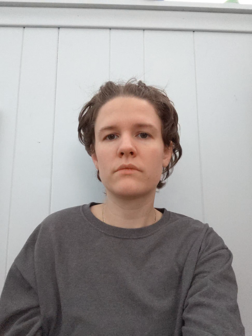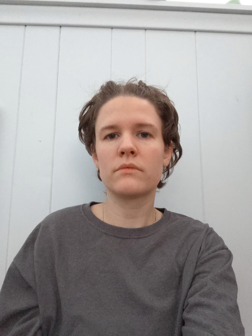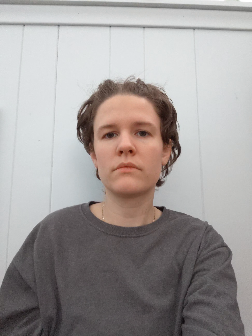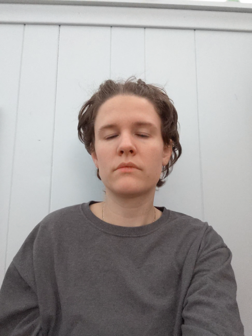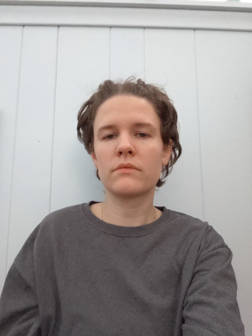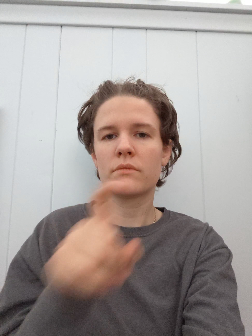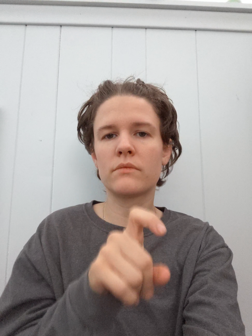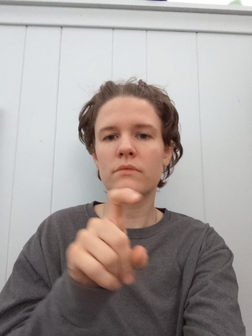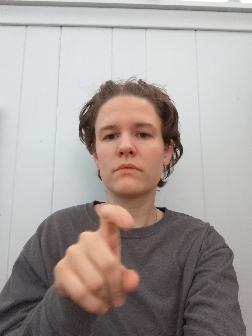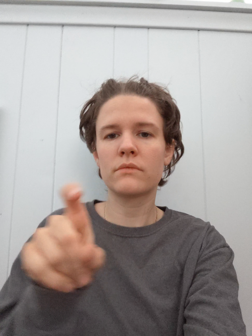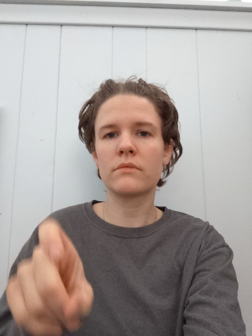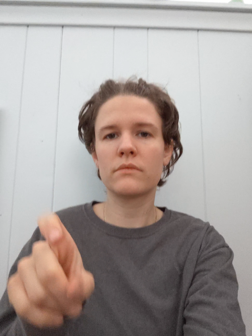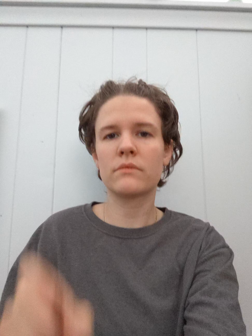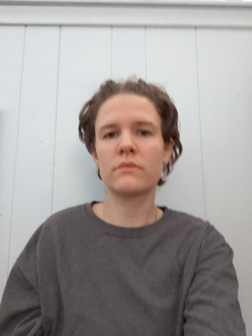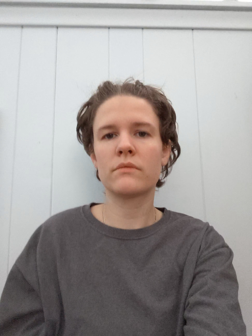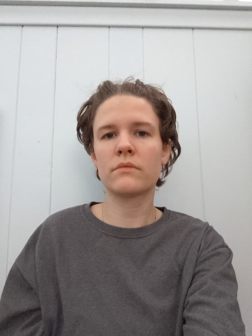closet